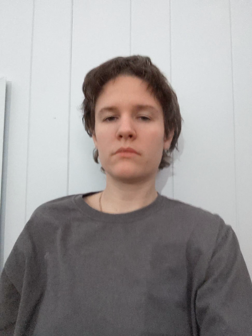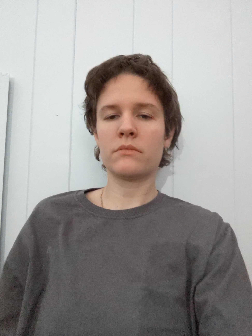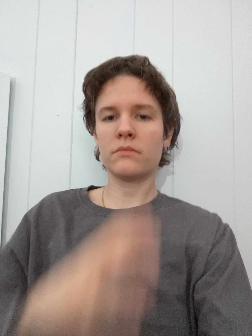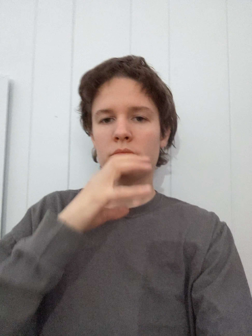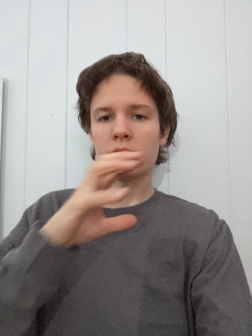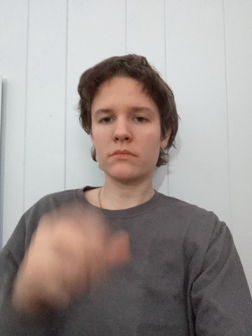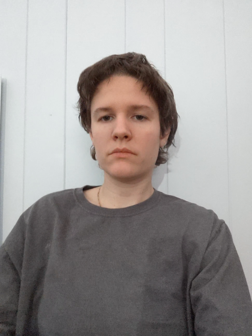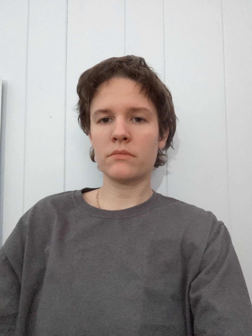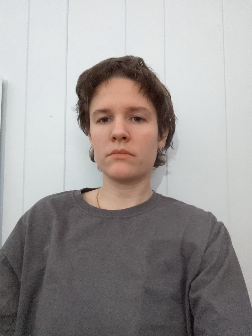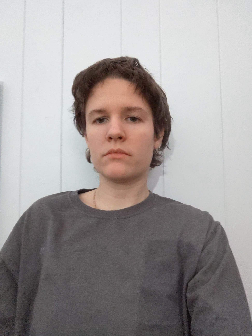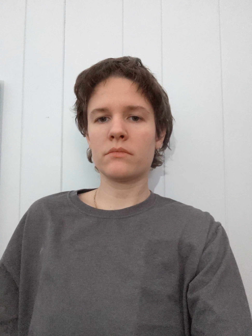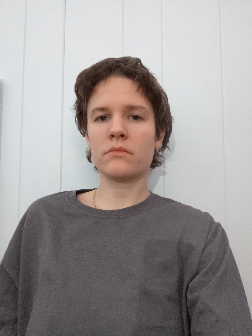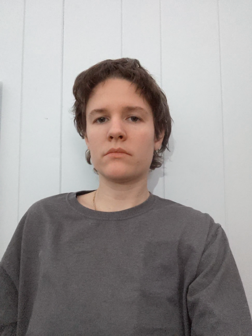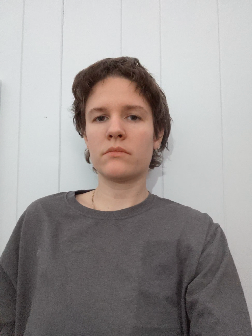old